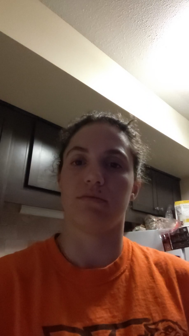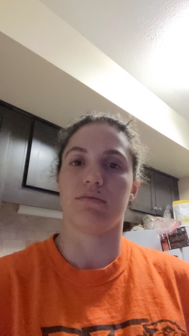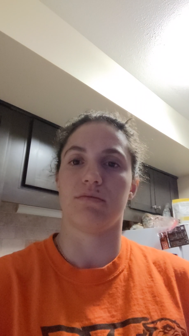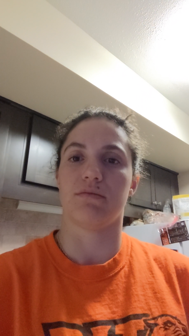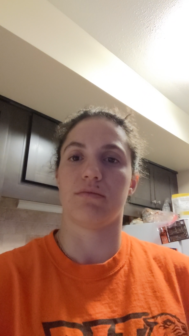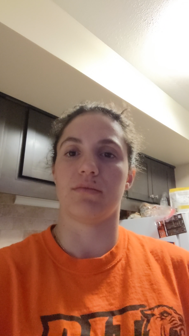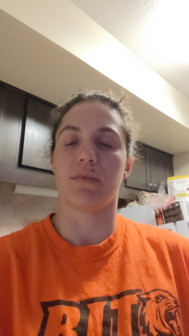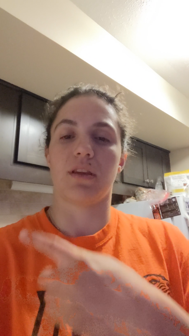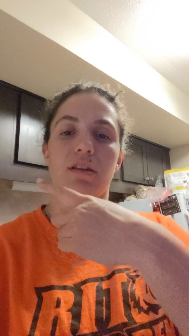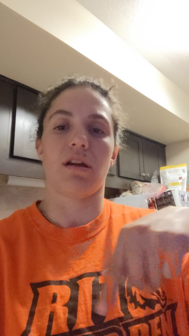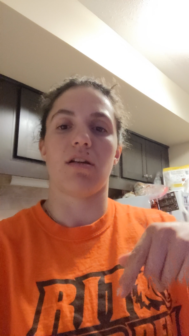cut